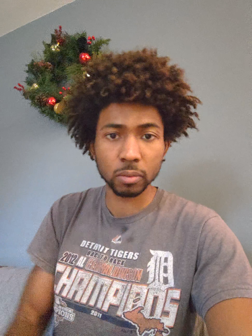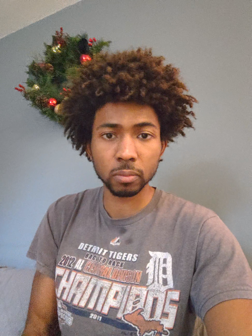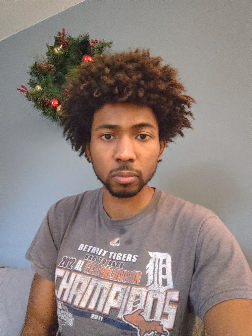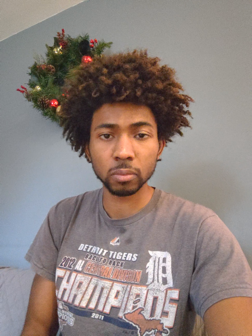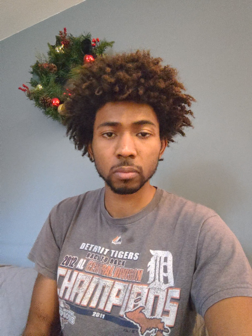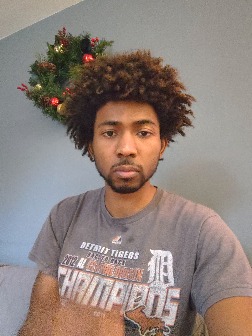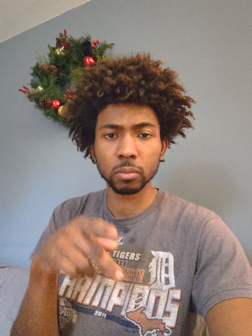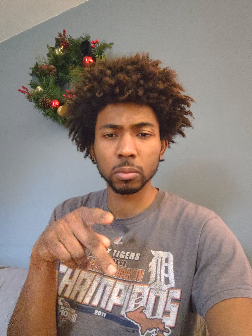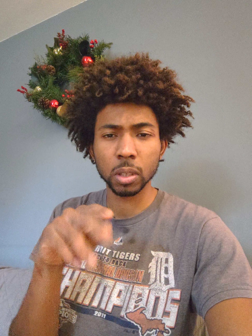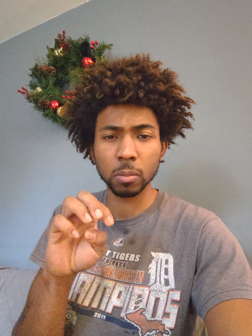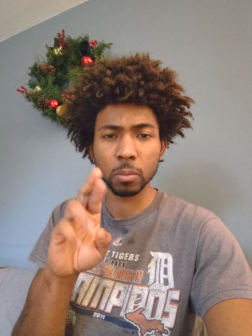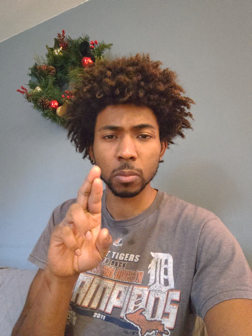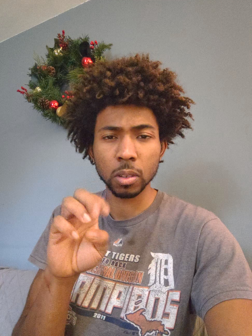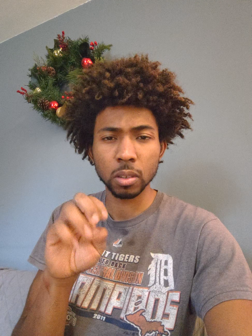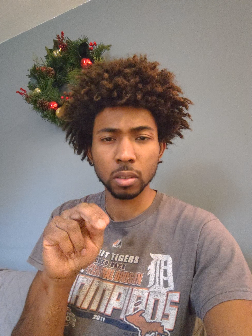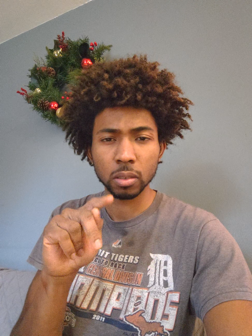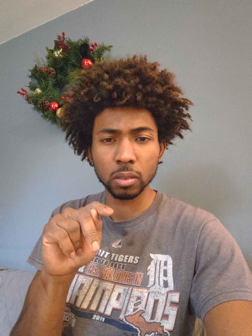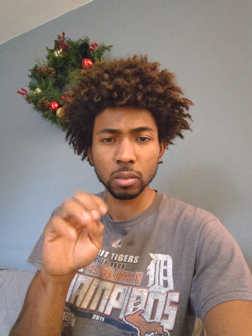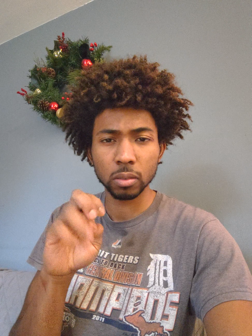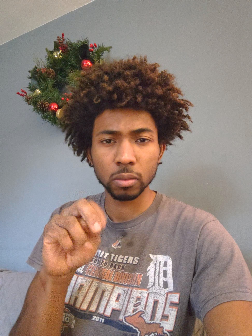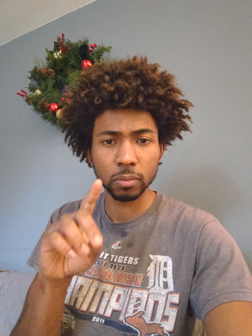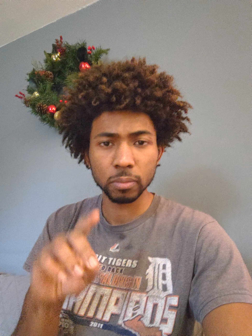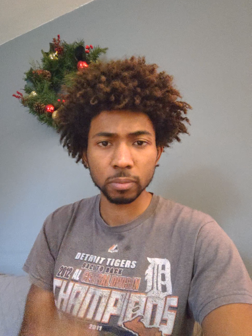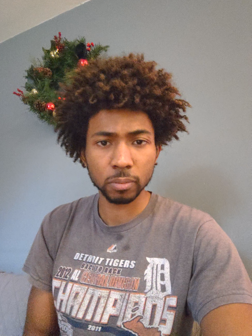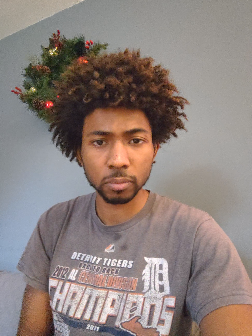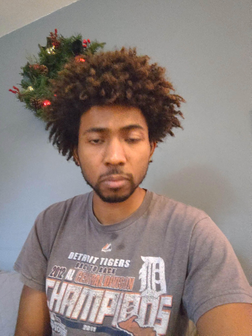pretend